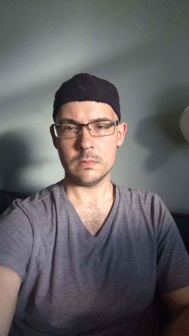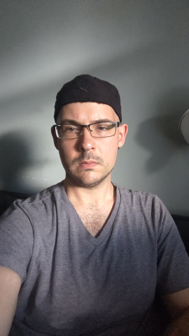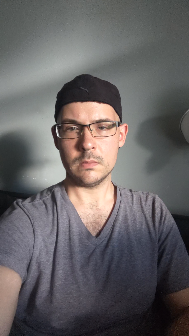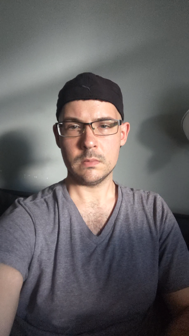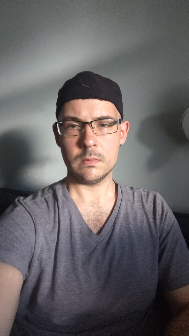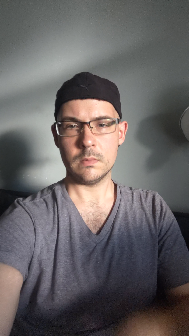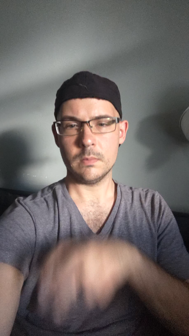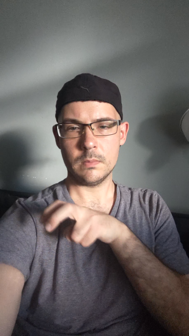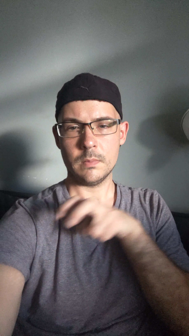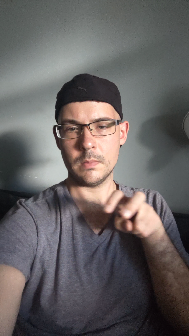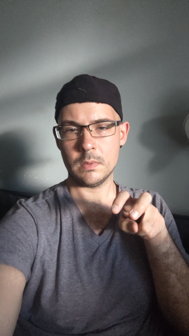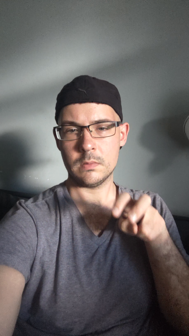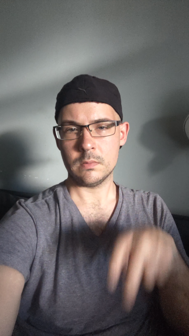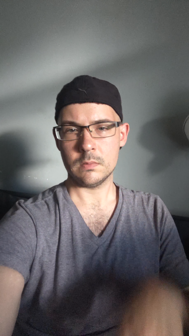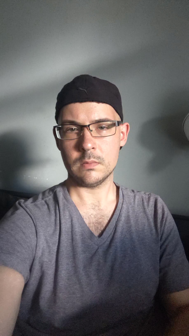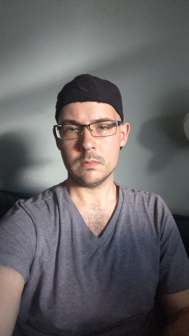bench